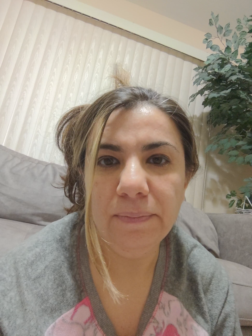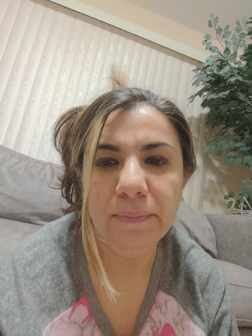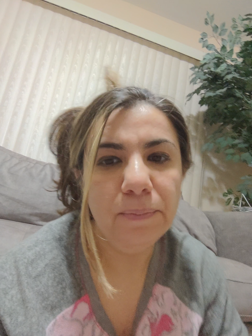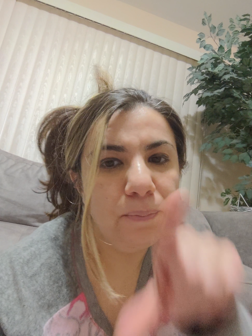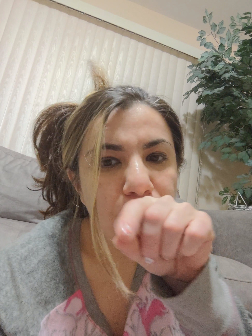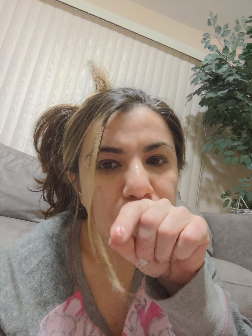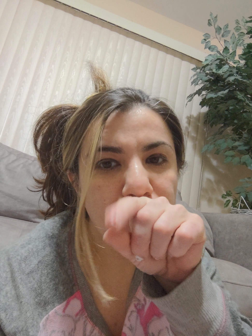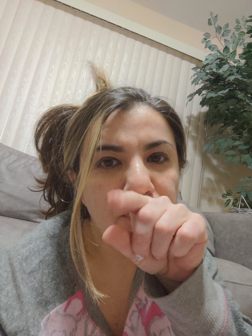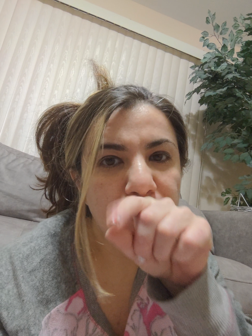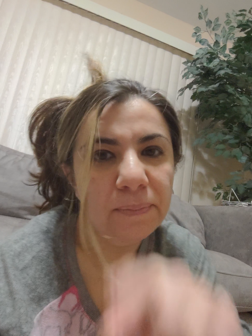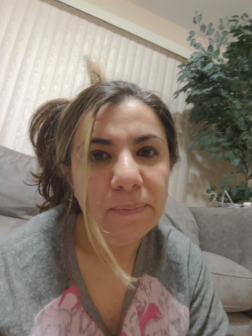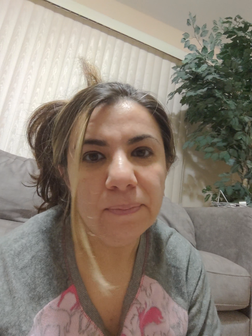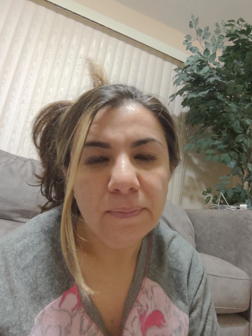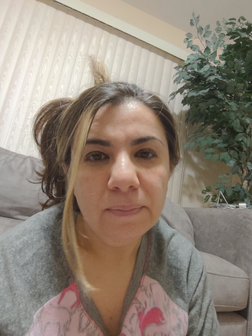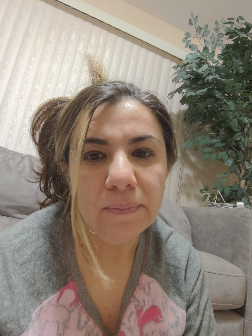bird